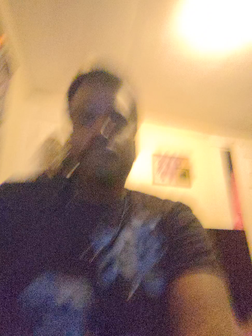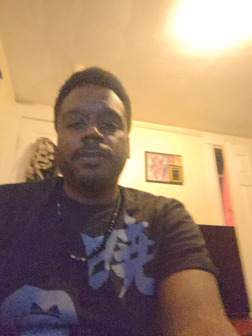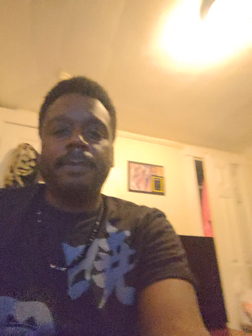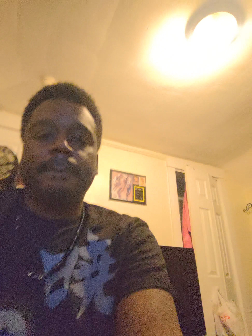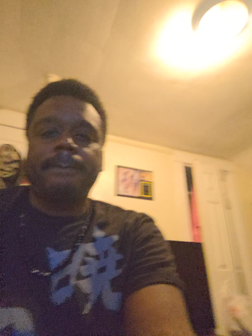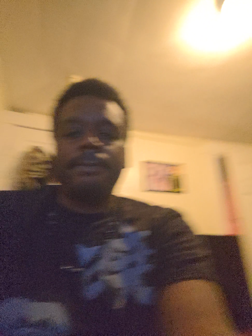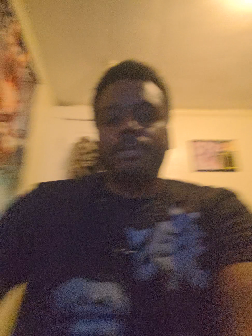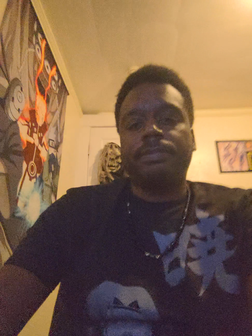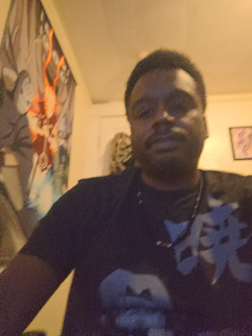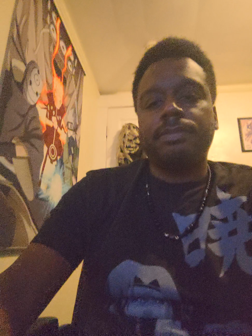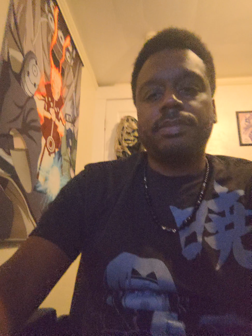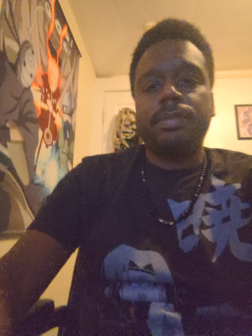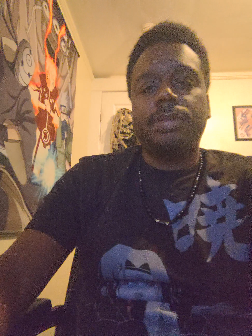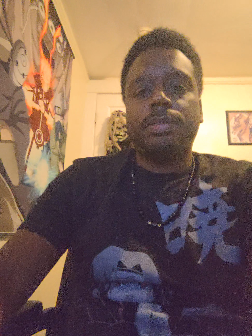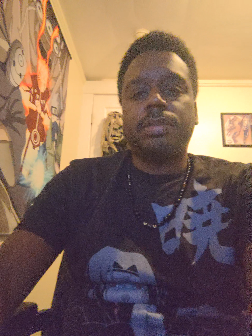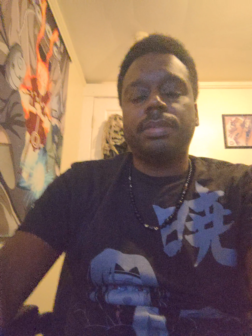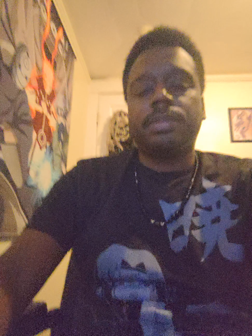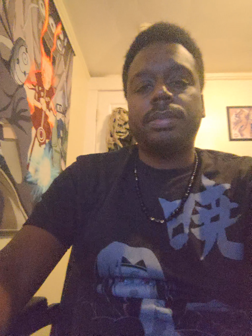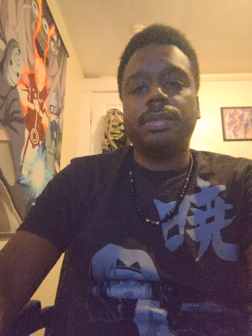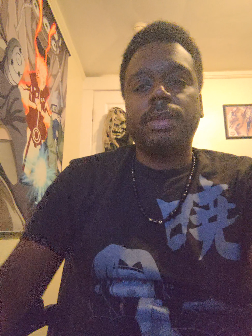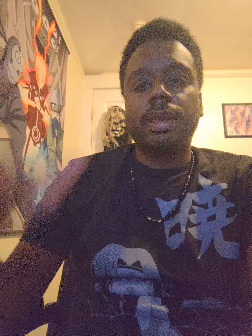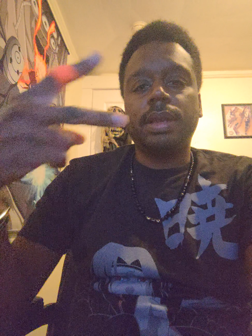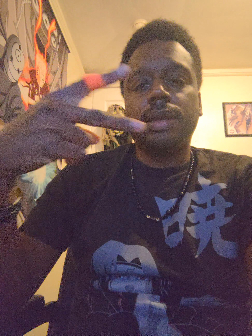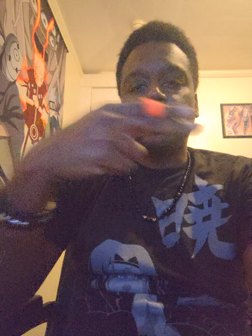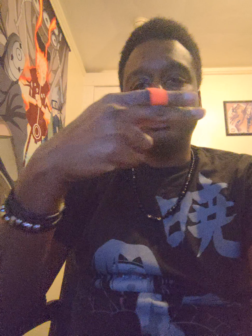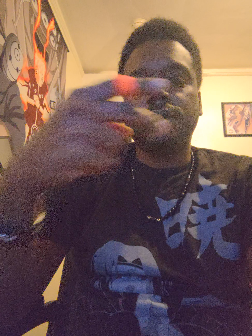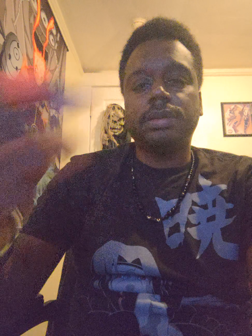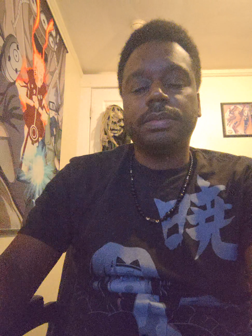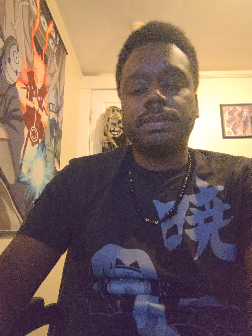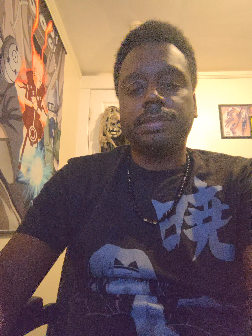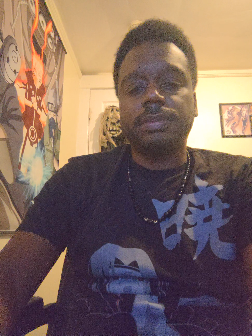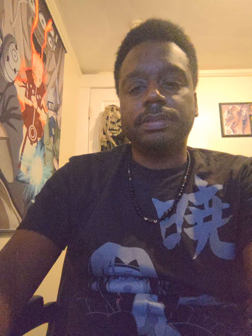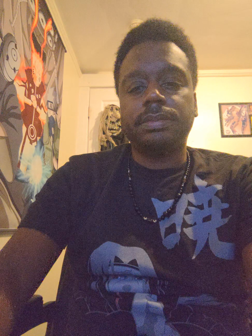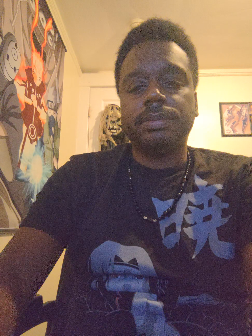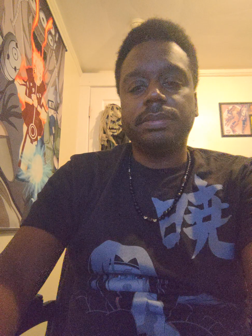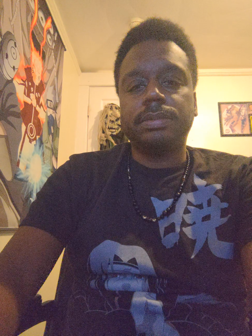cut